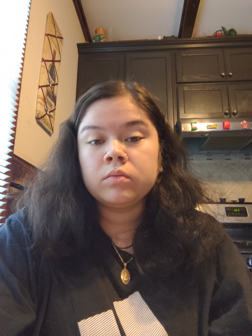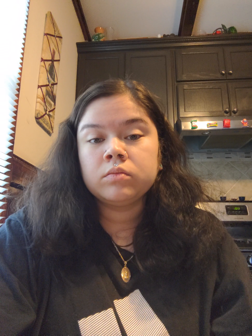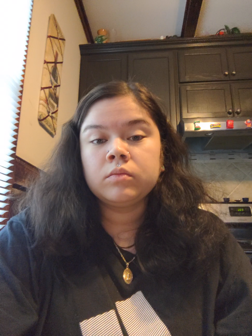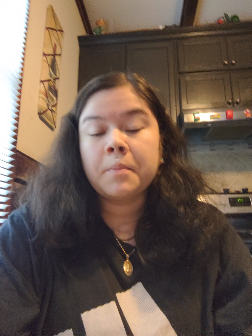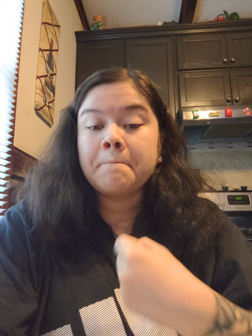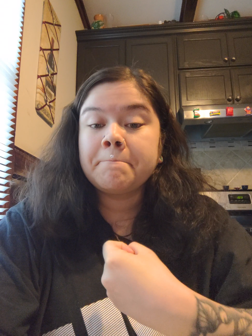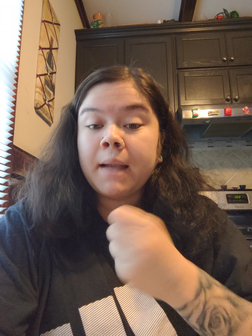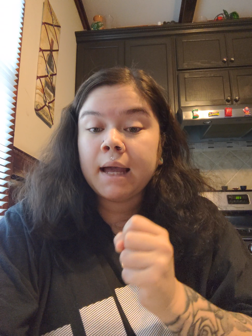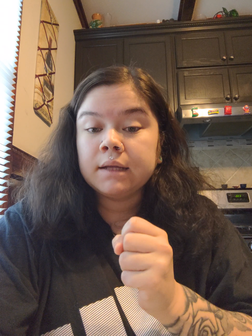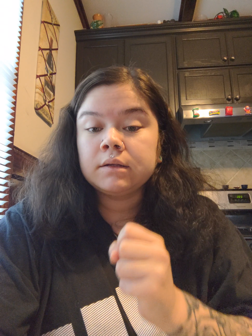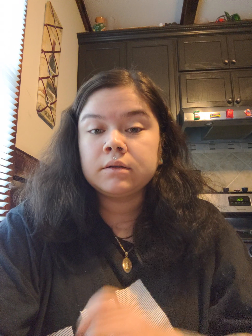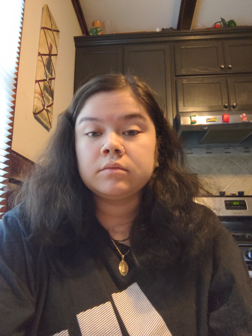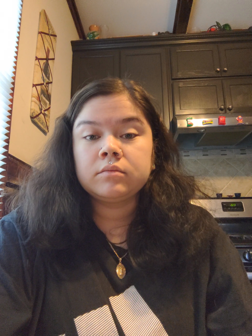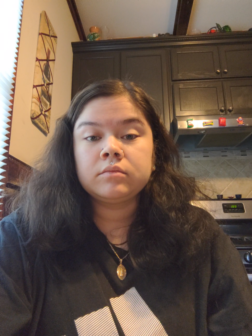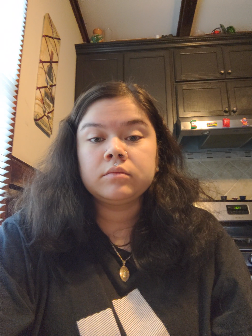make